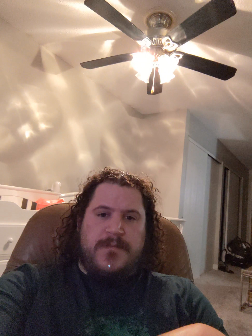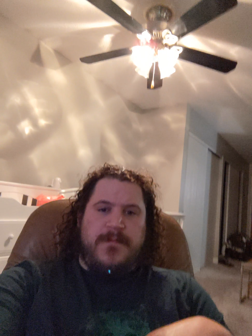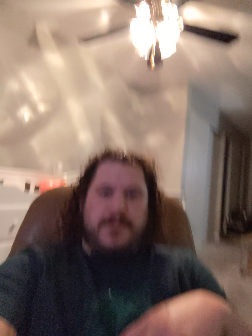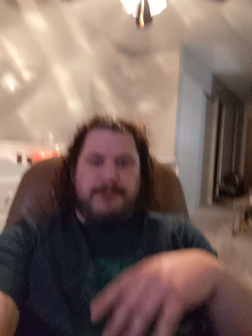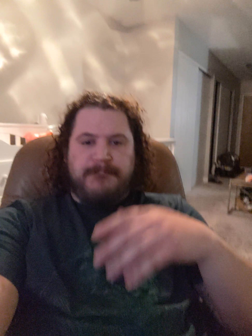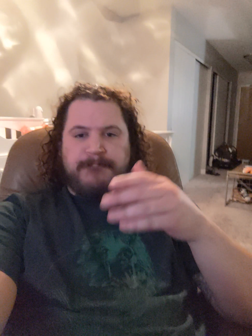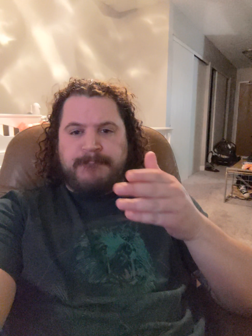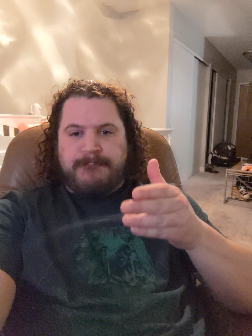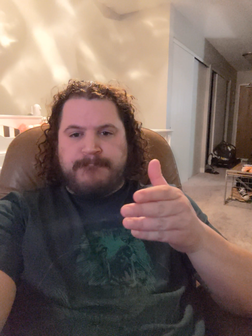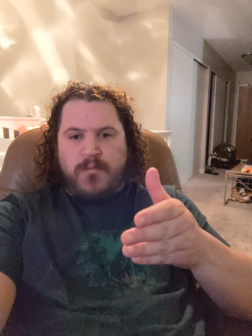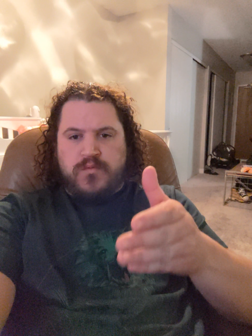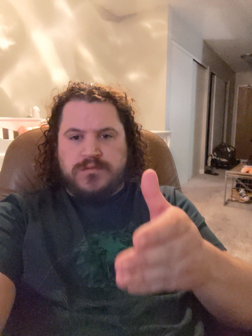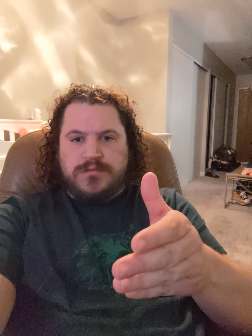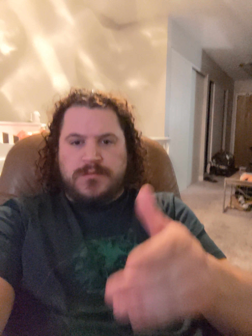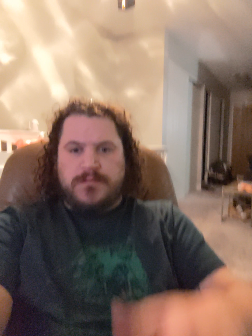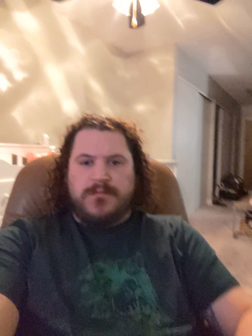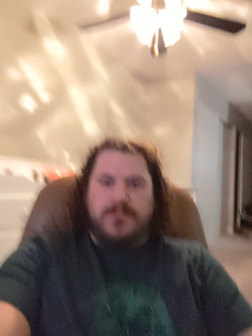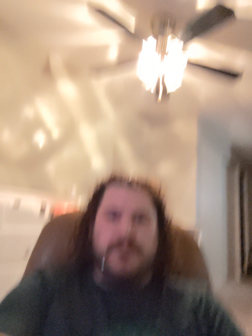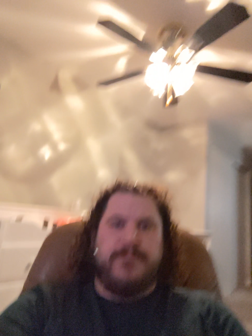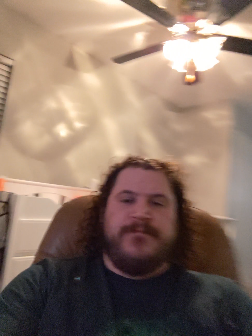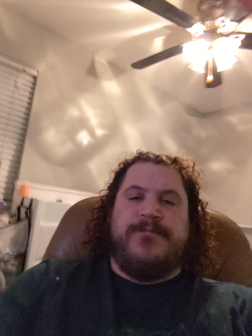boat